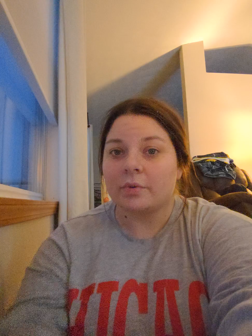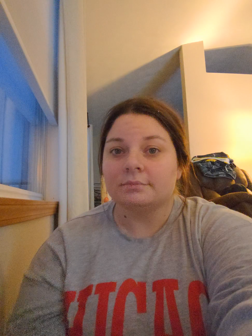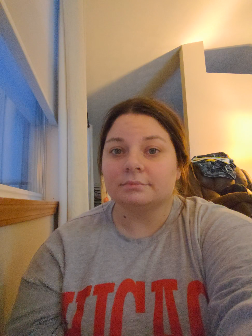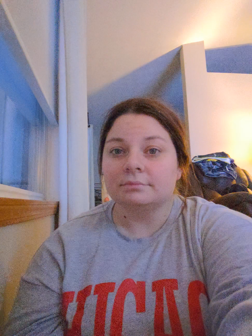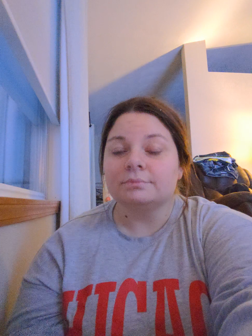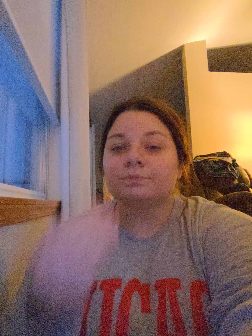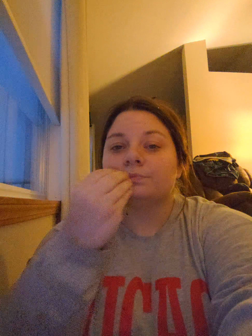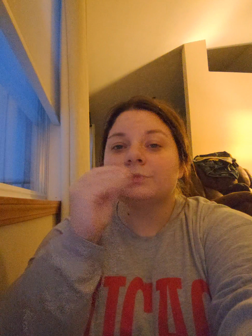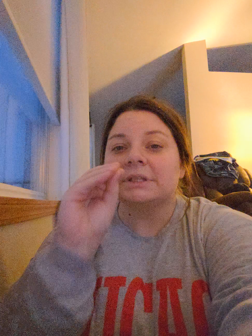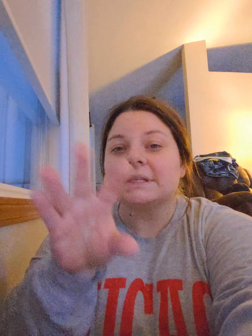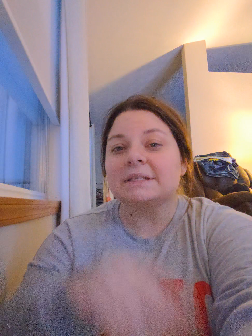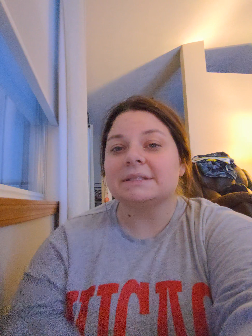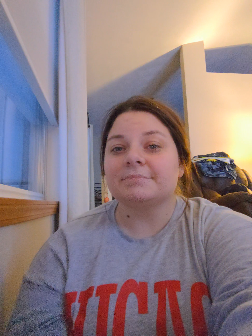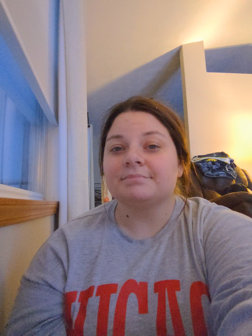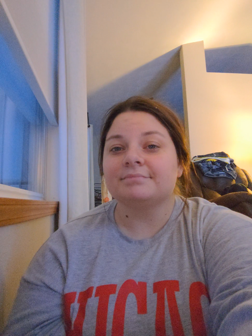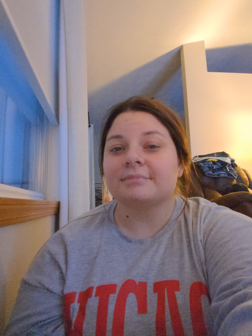kiss